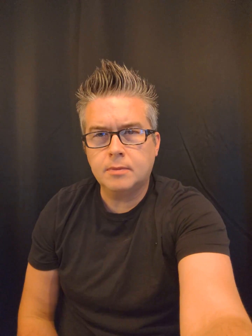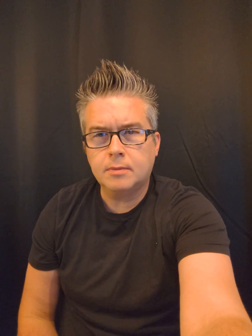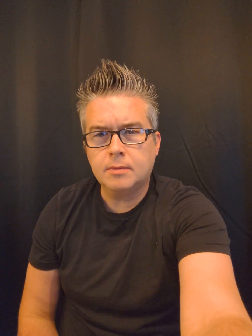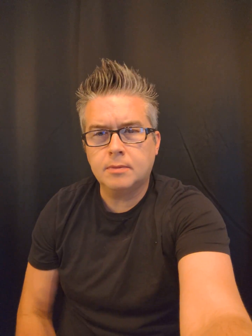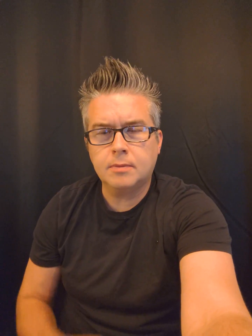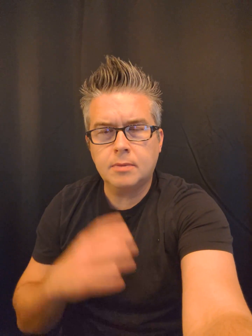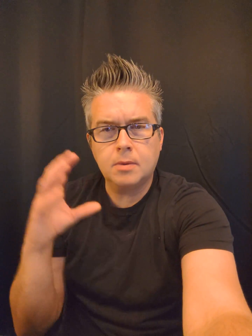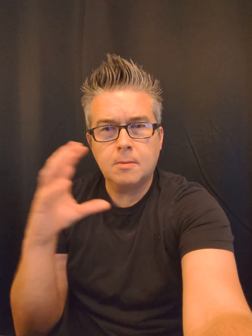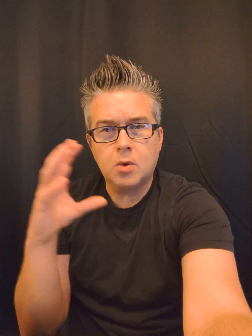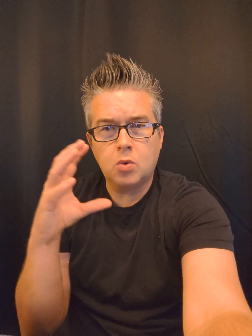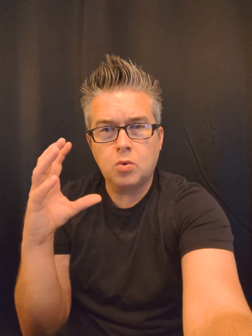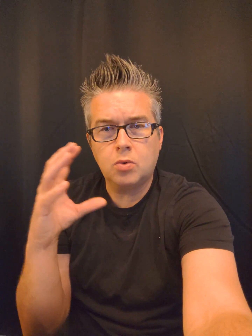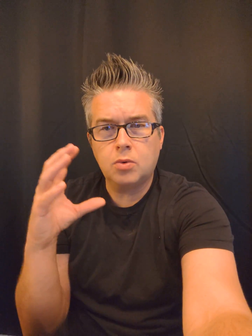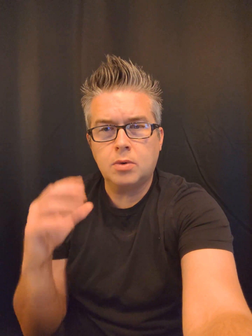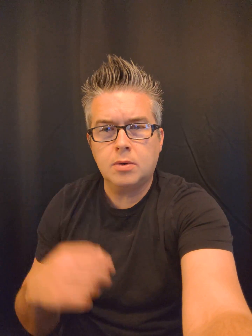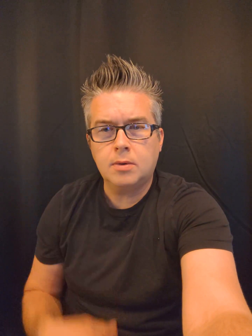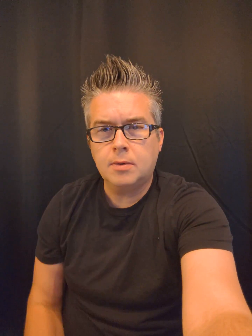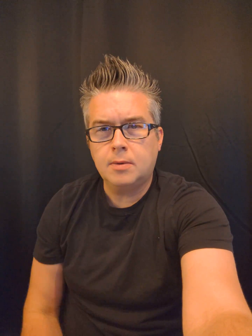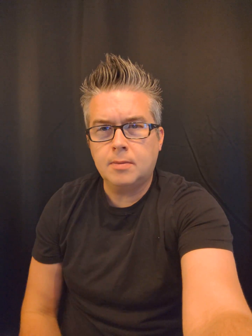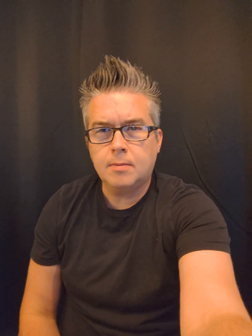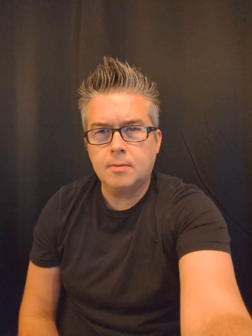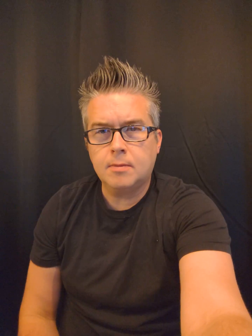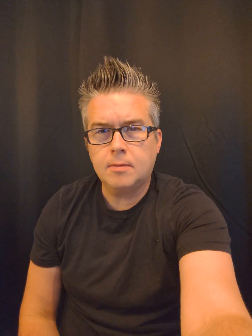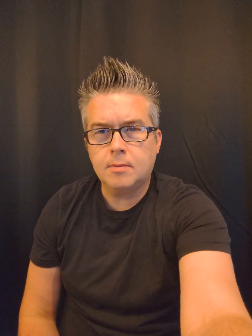ball